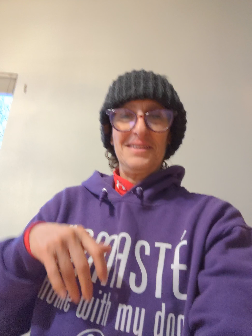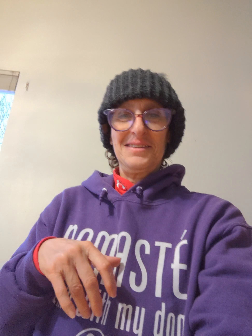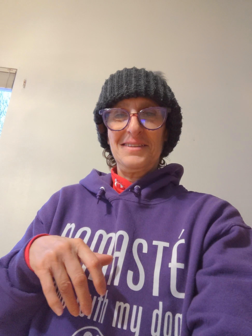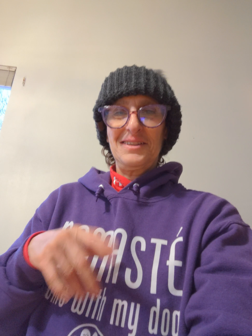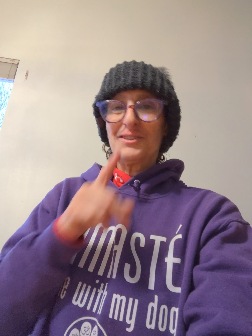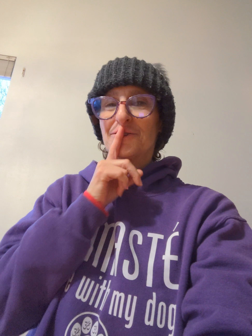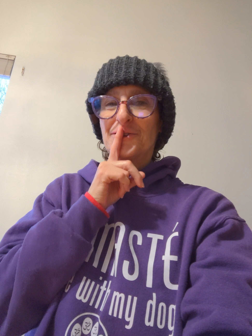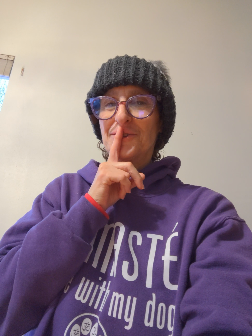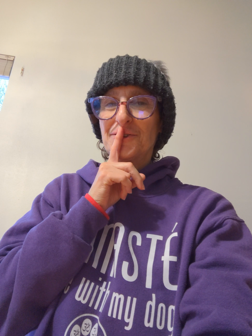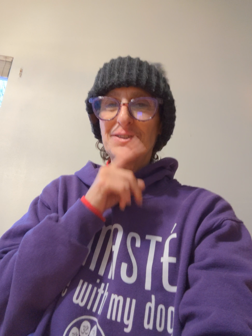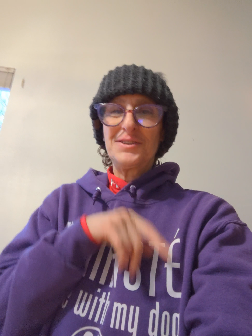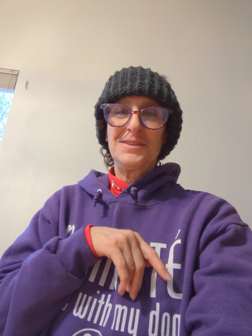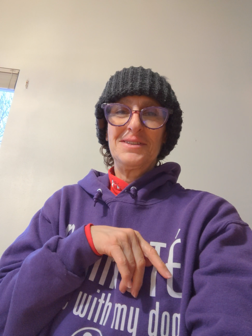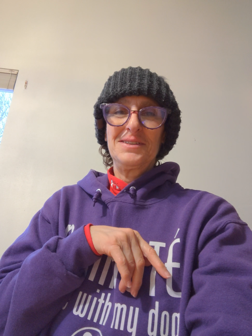shhh